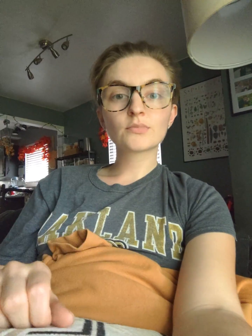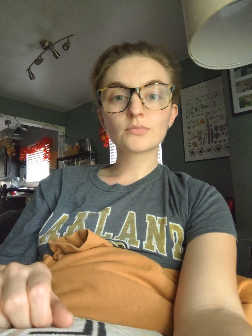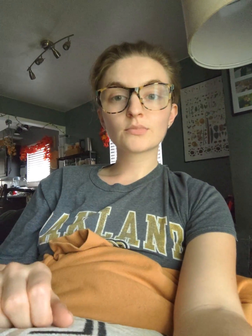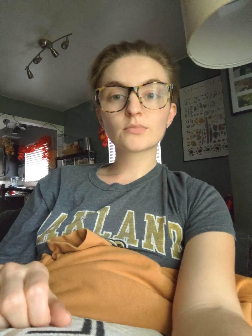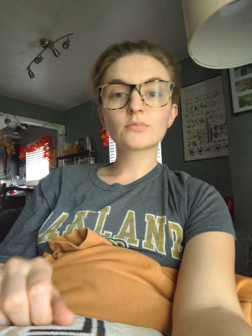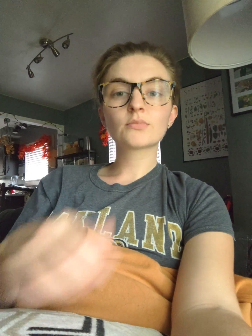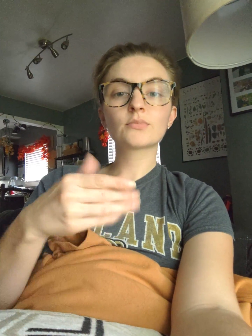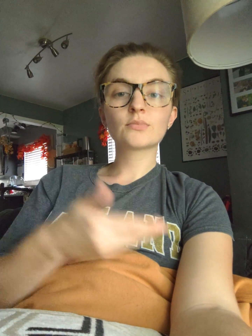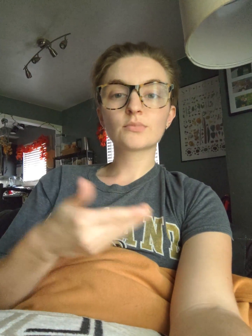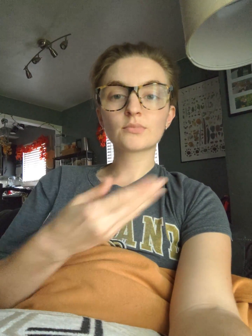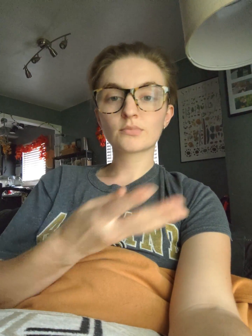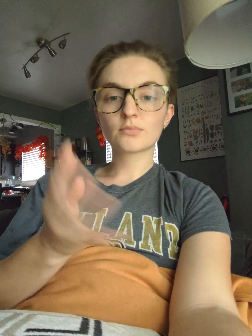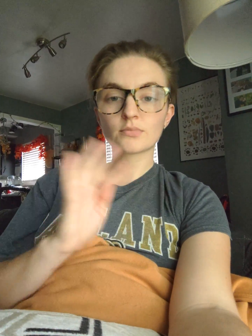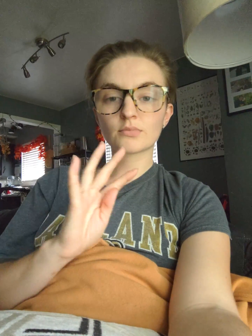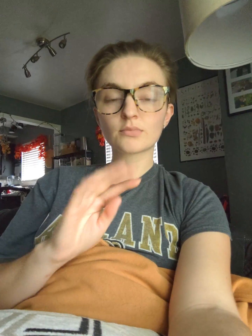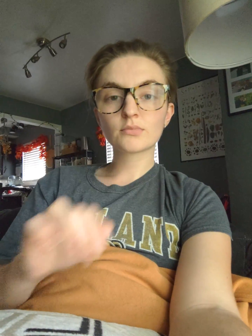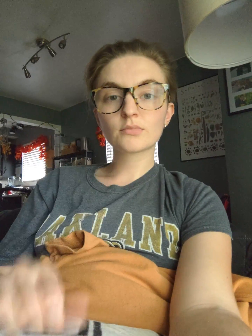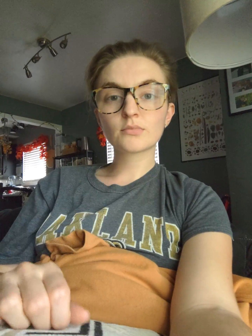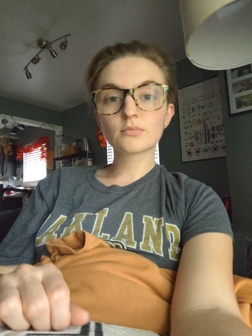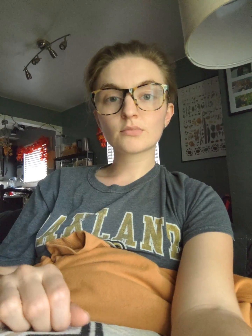crib